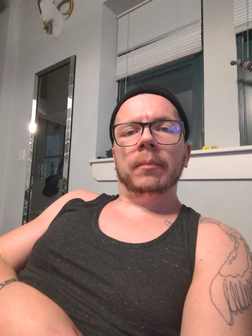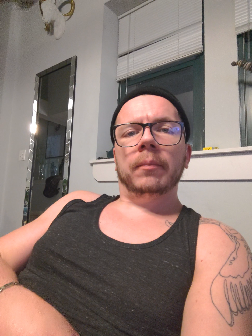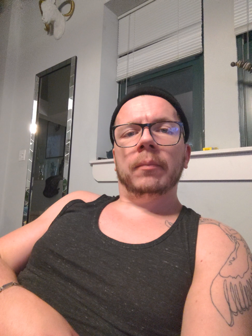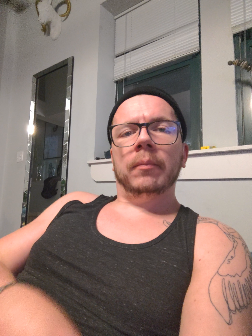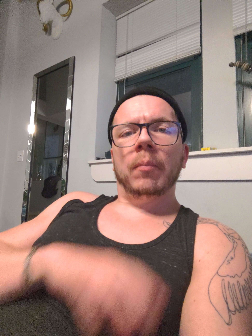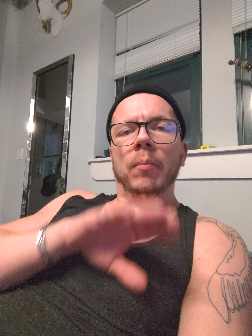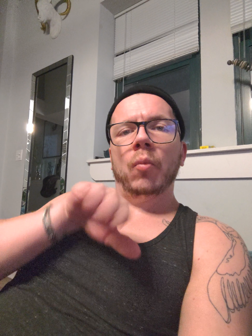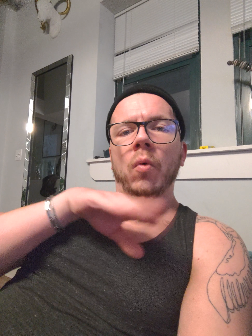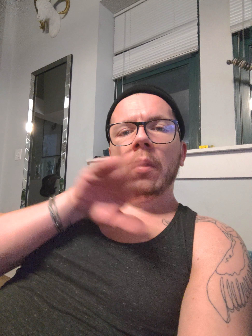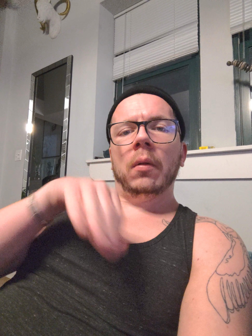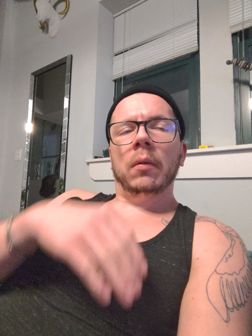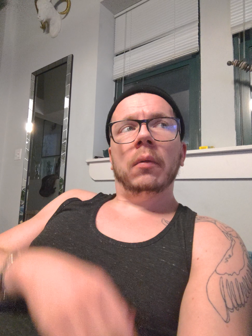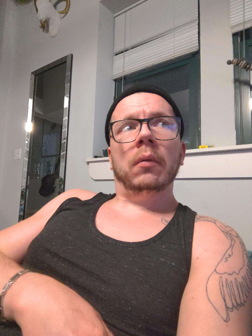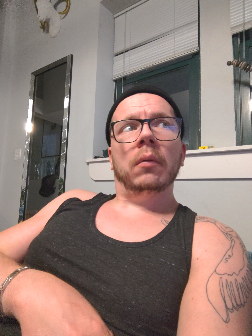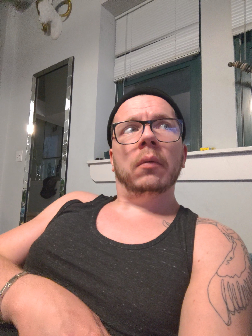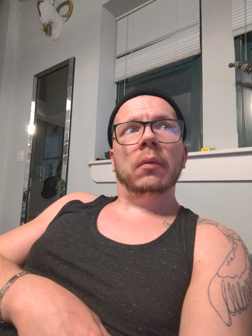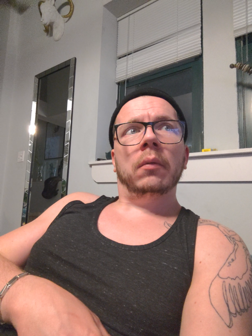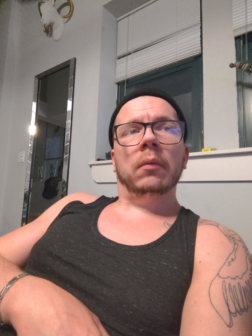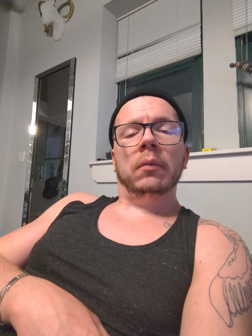pool